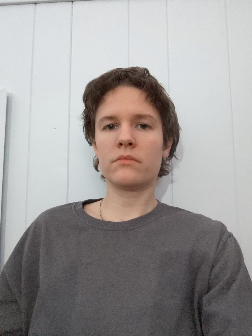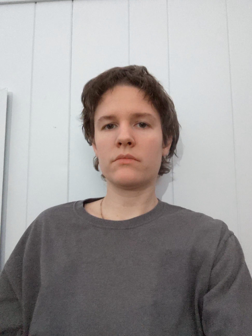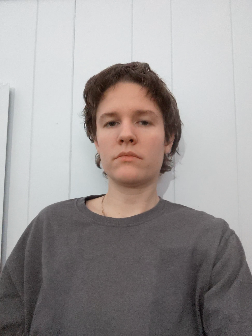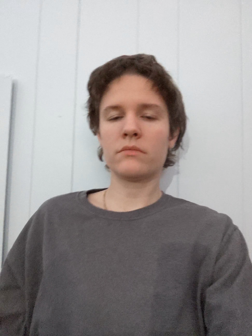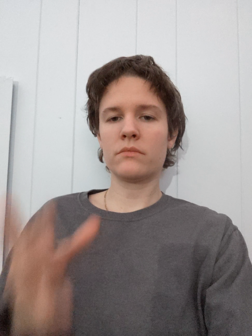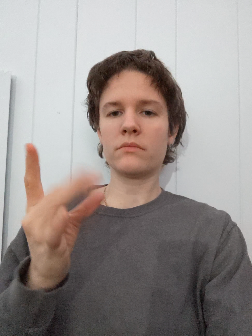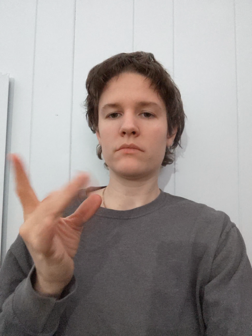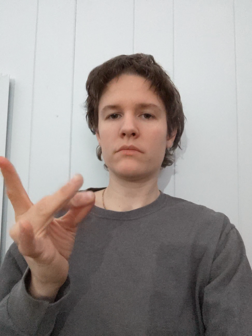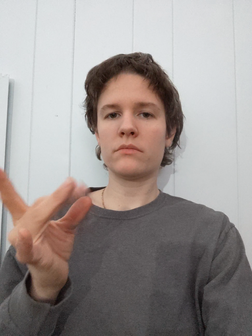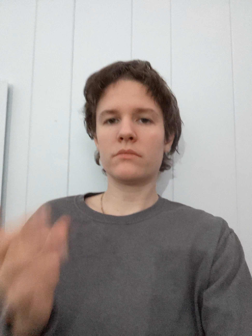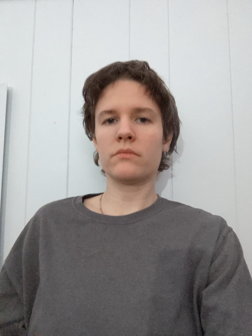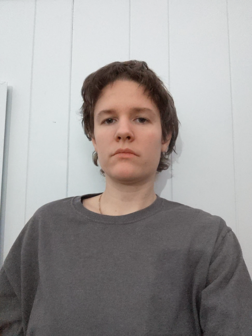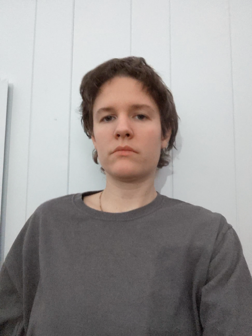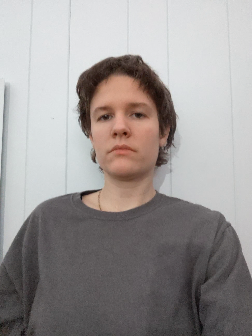sticky